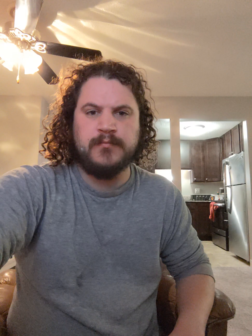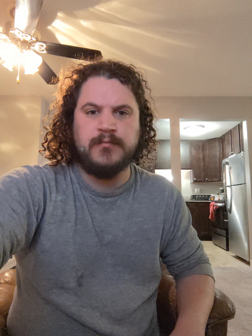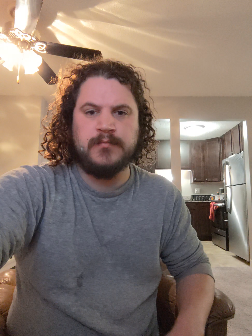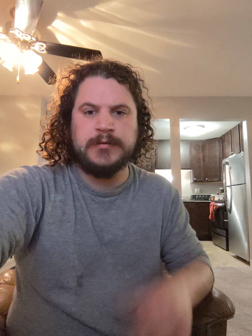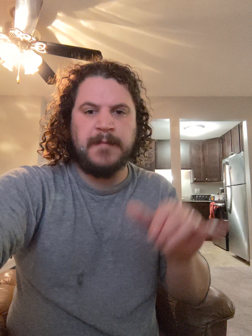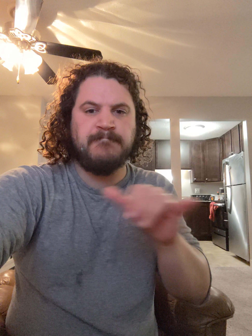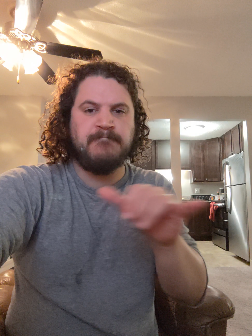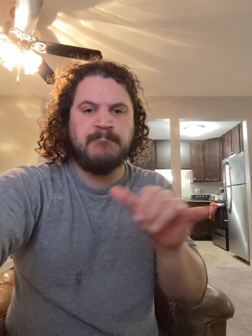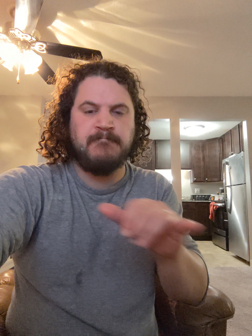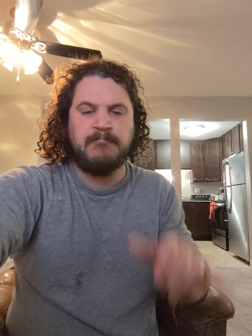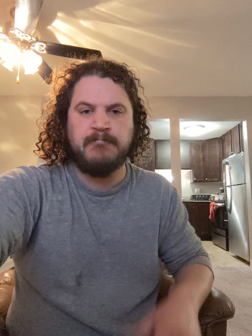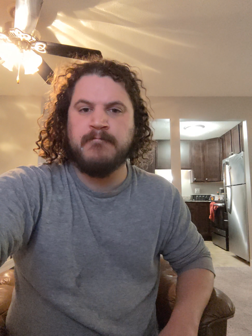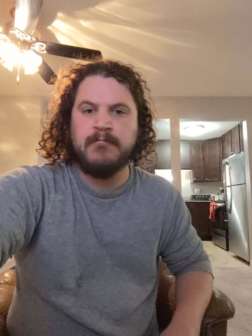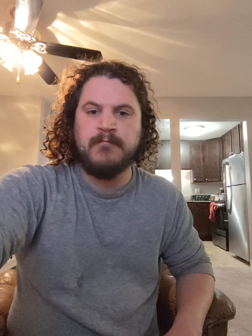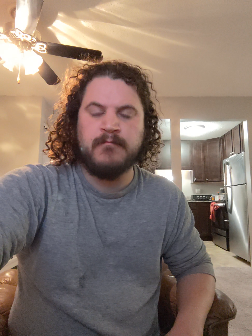same